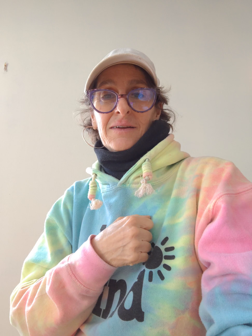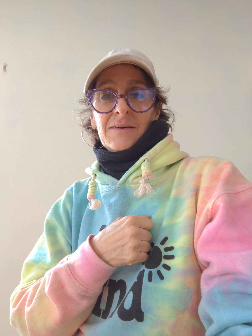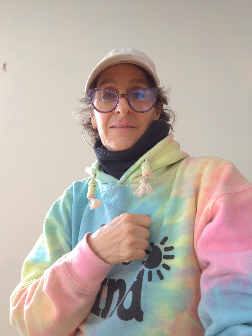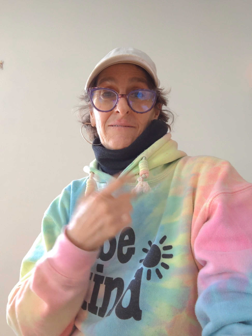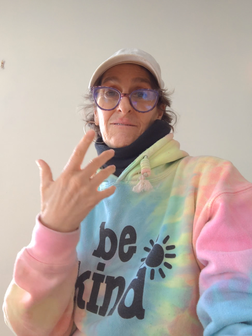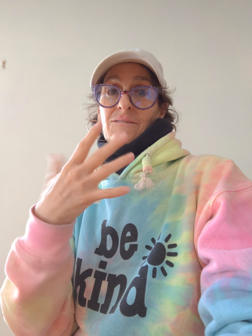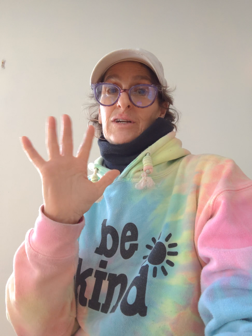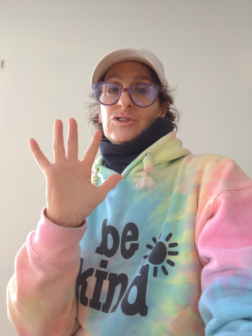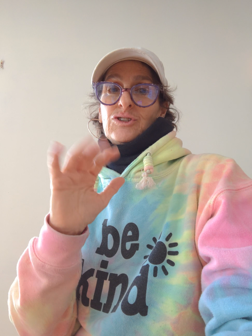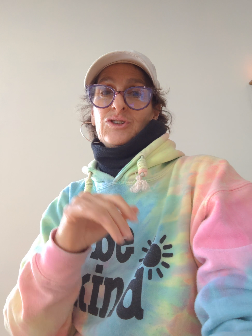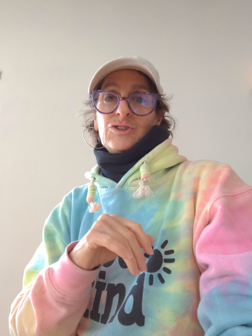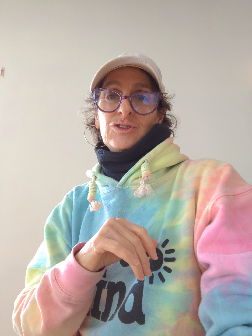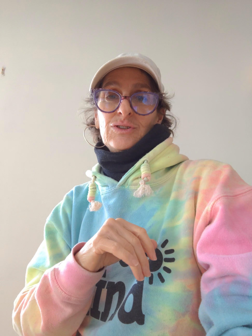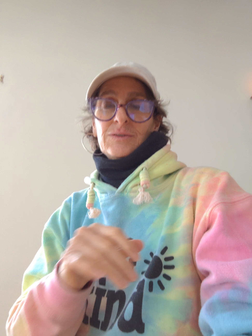finish